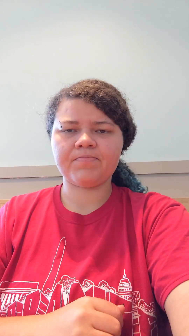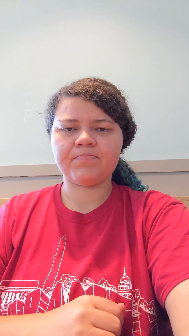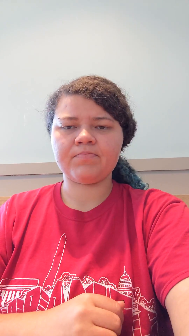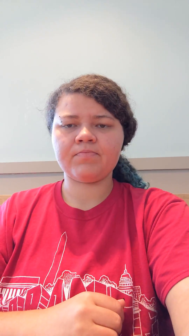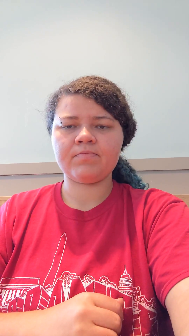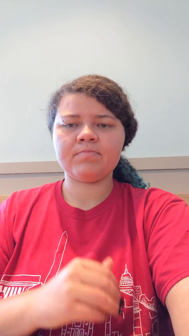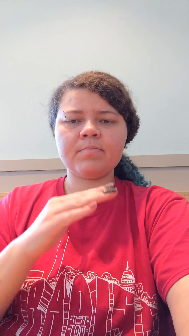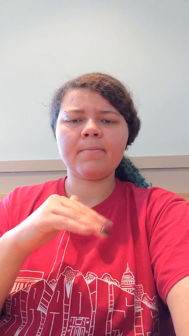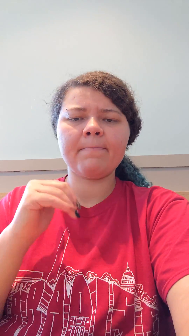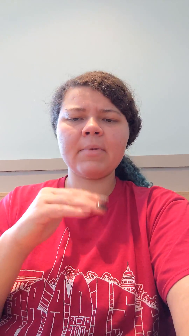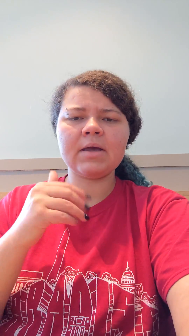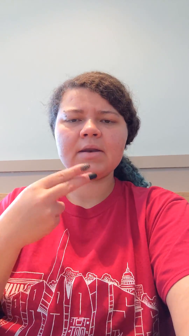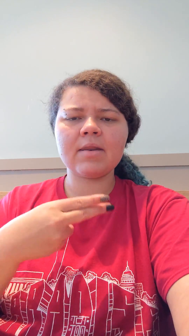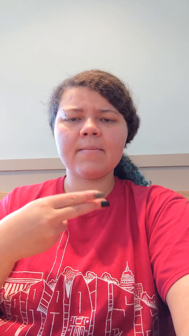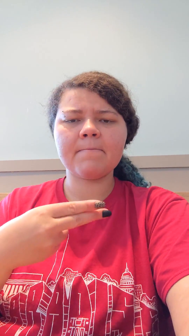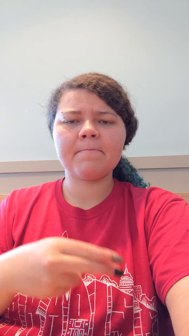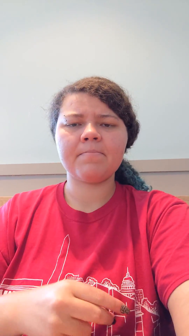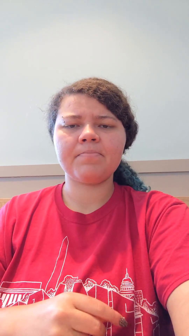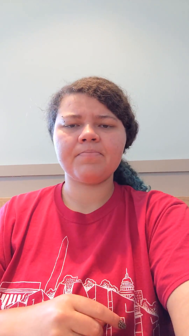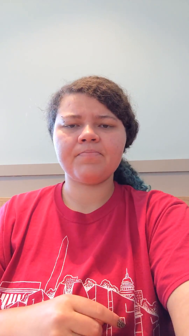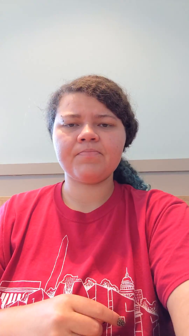pet's name